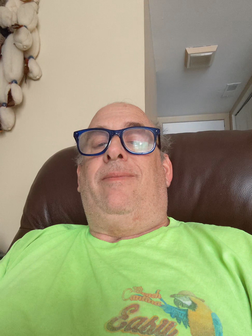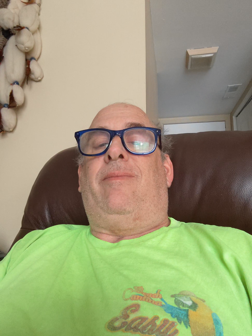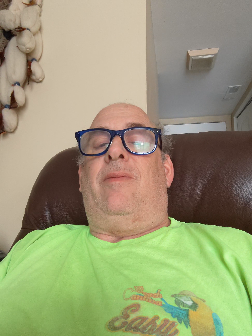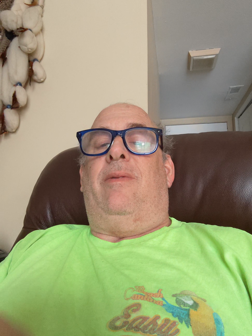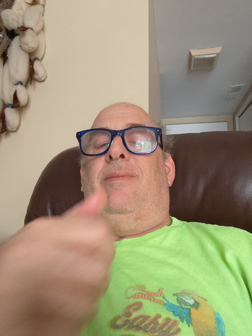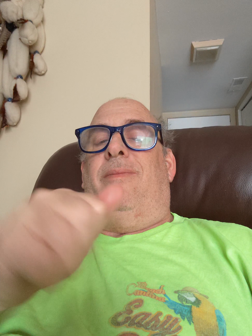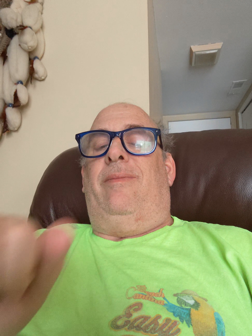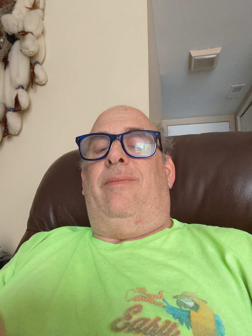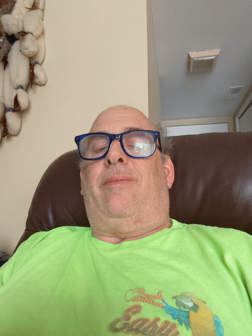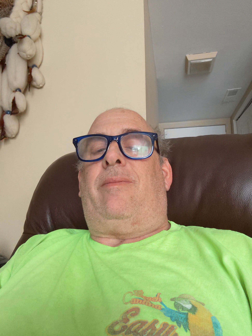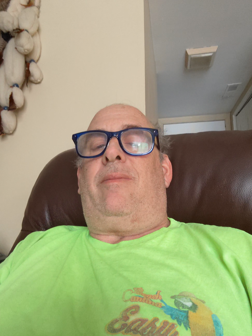any